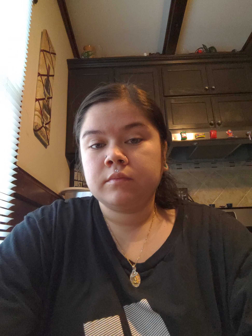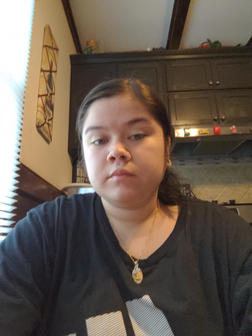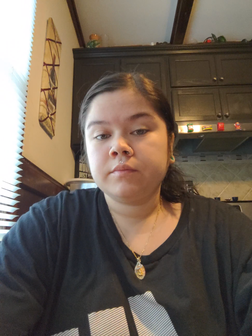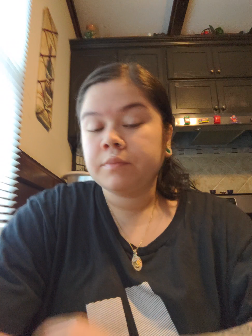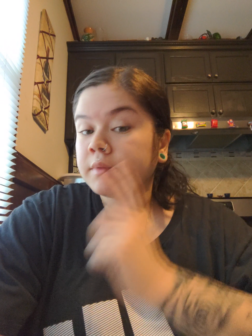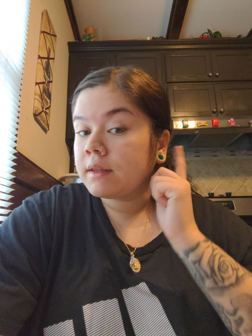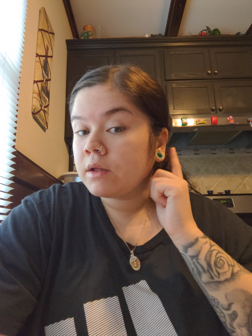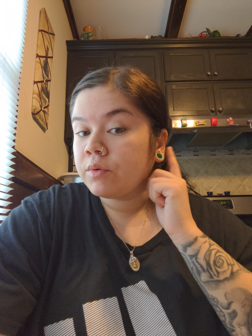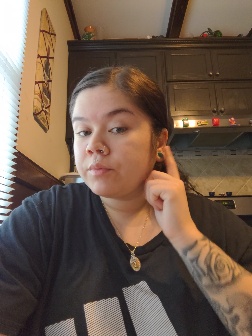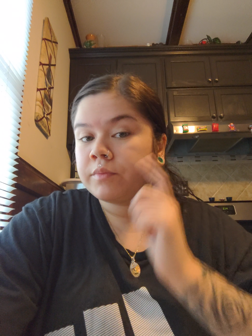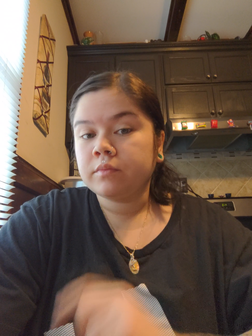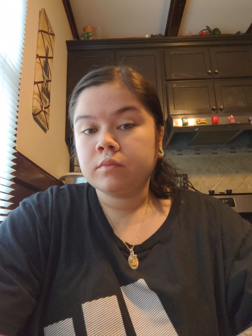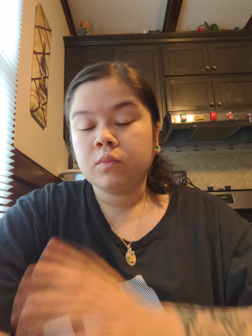ear